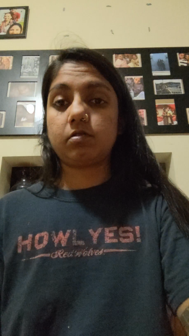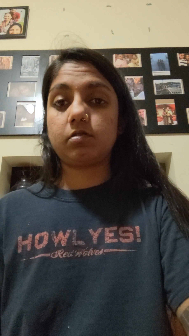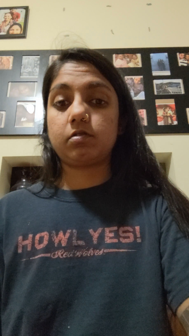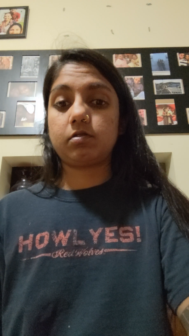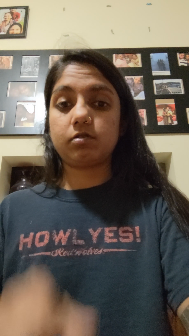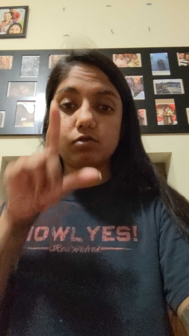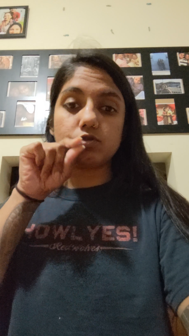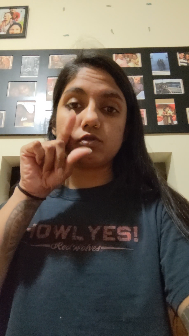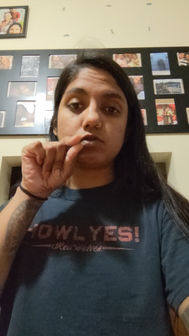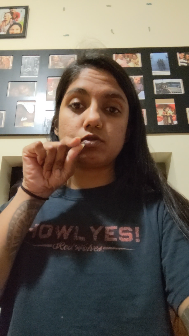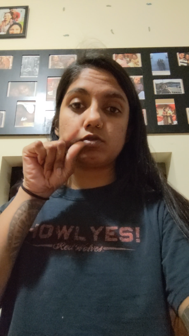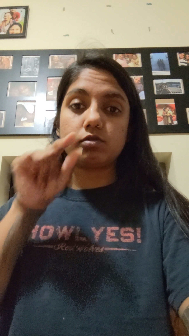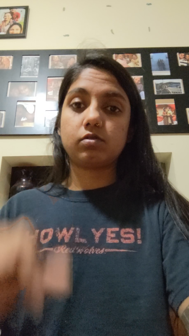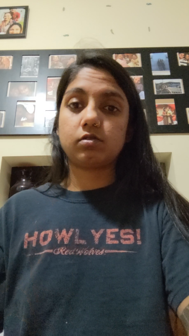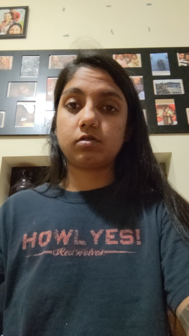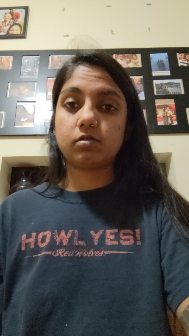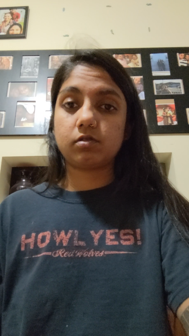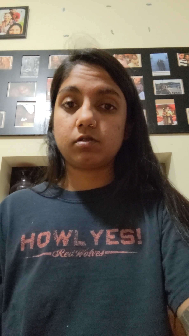chicken